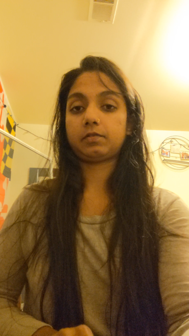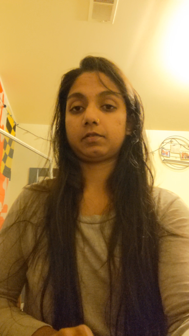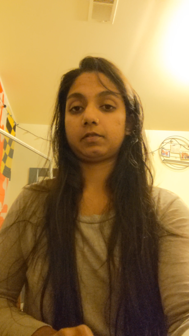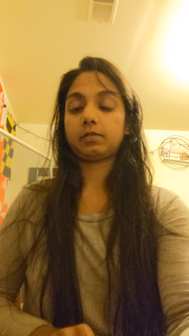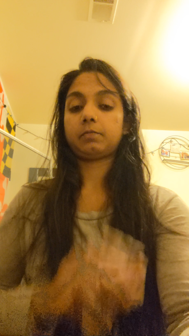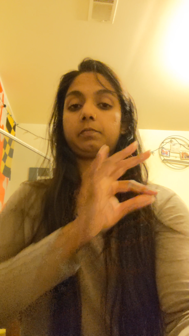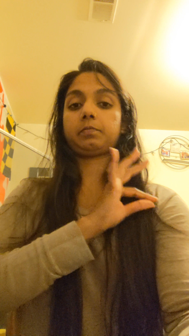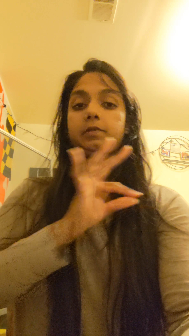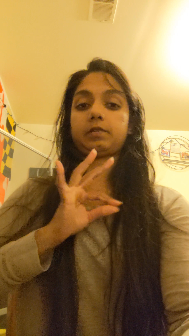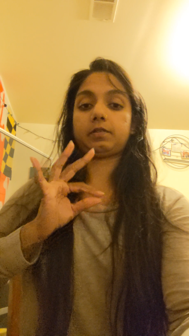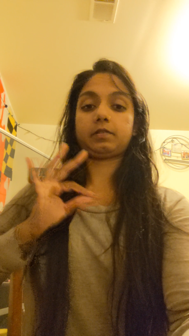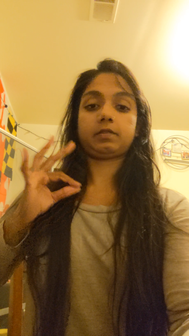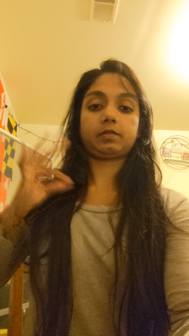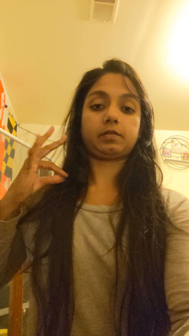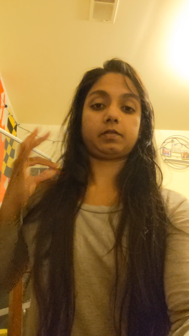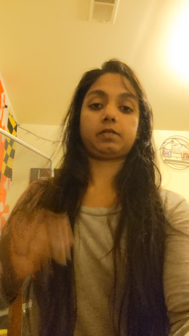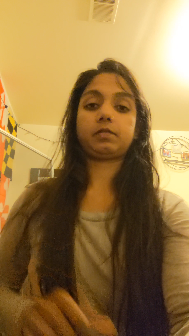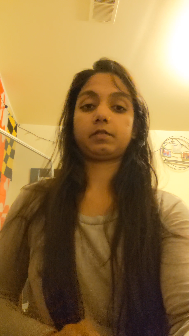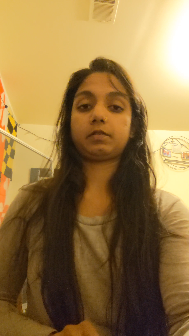beads